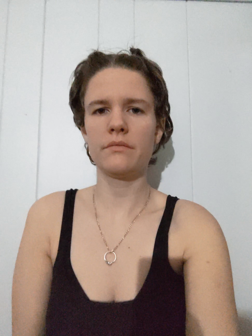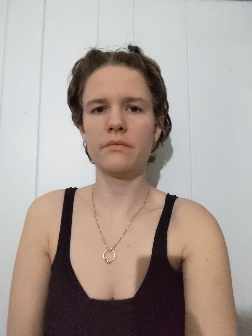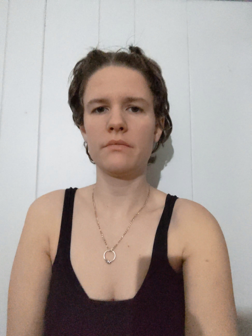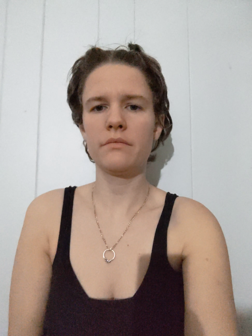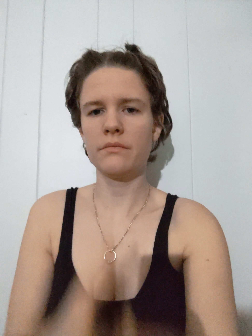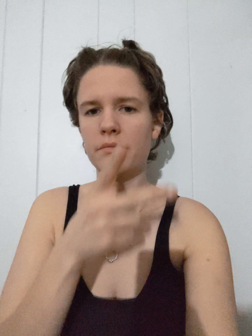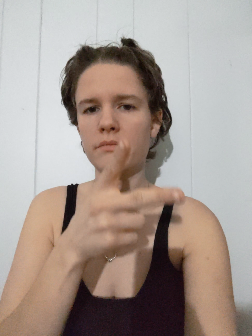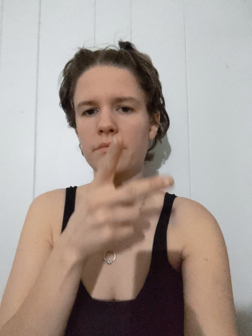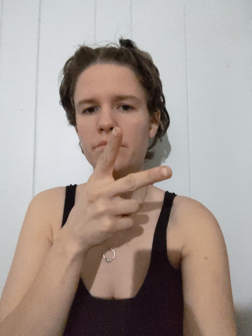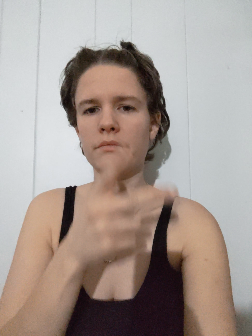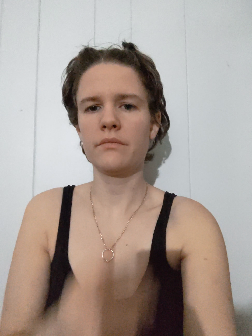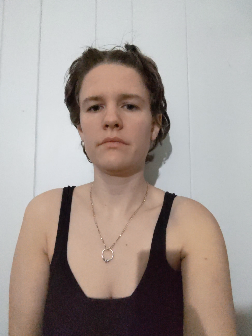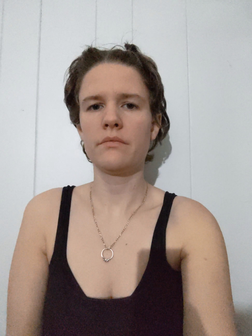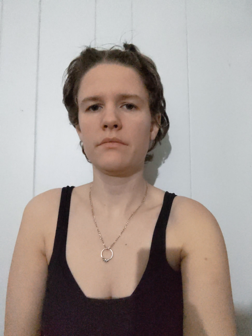hen